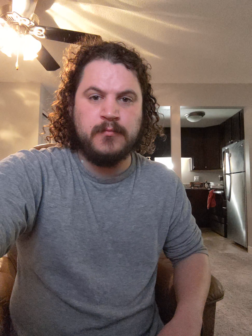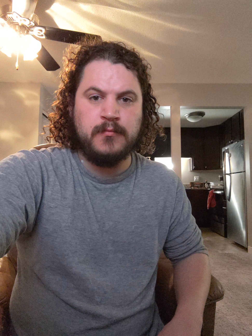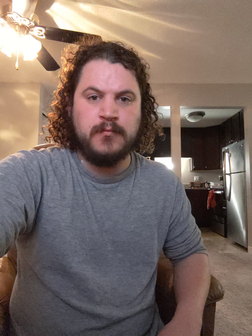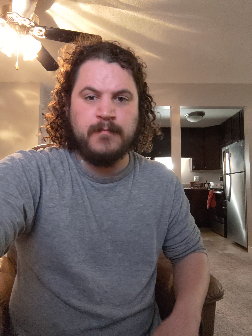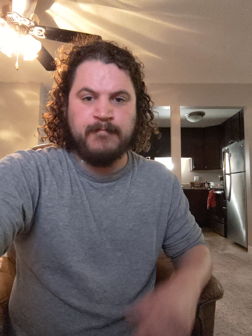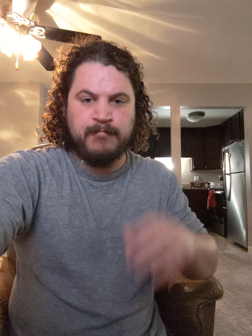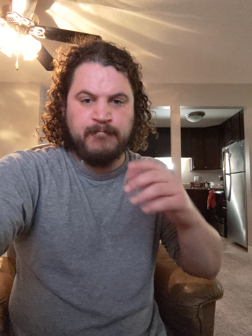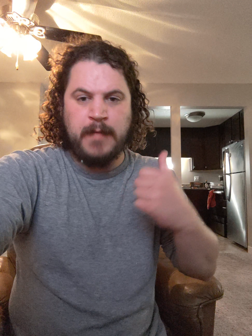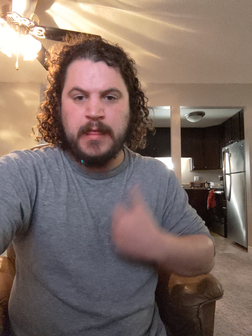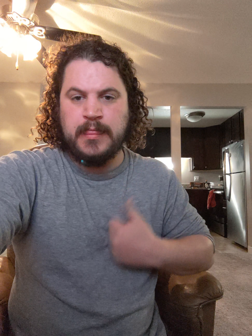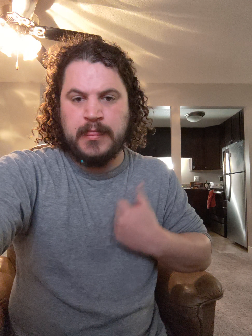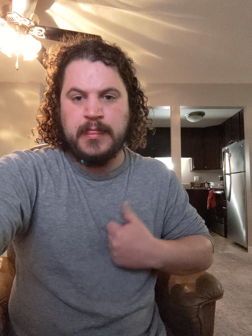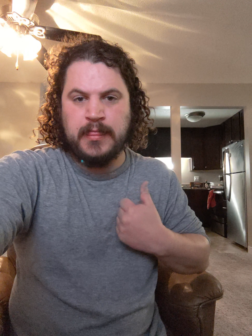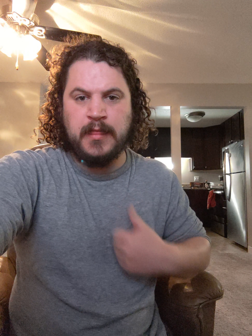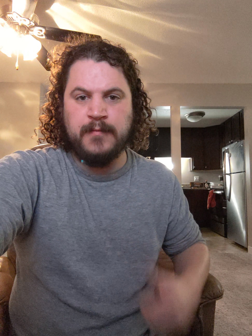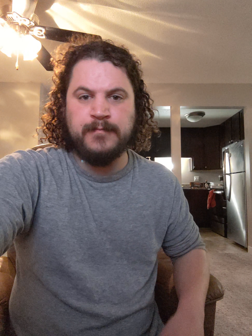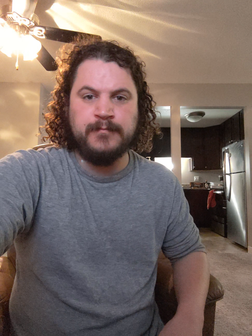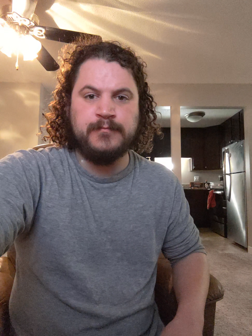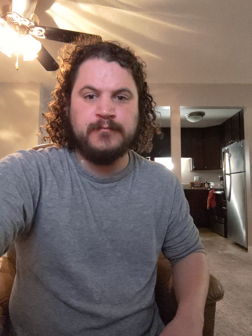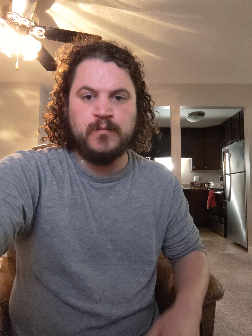bath